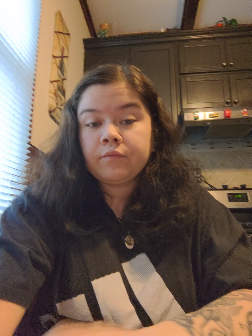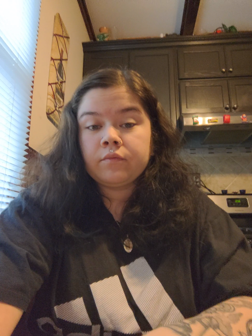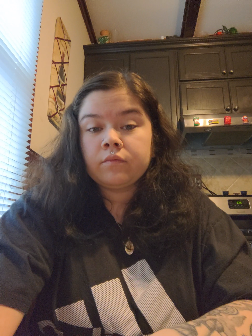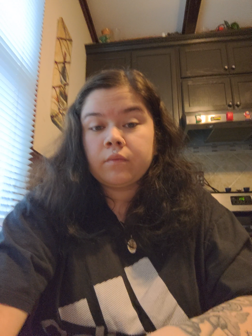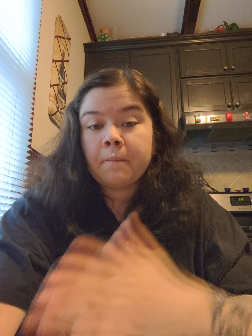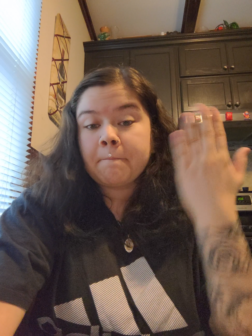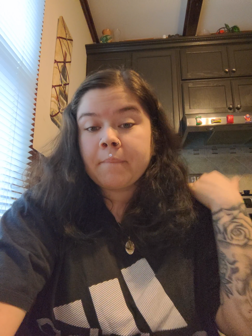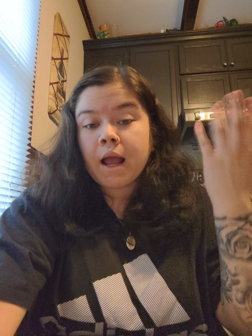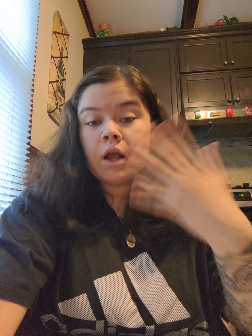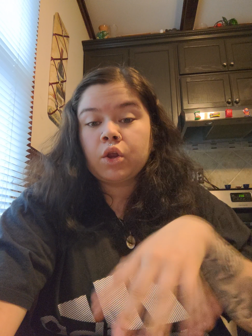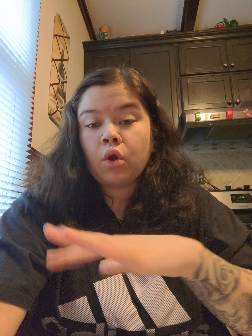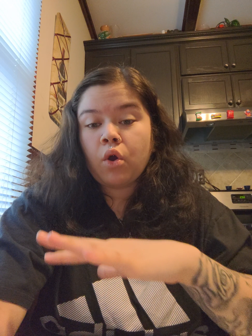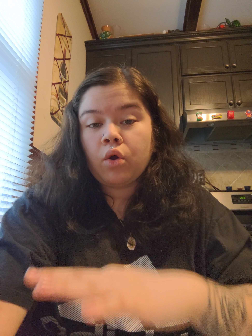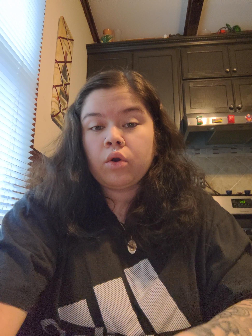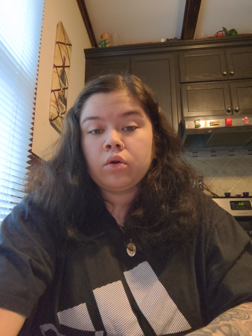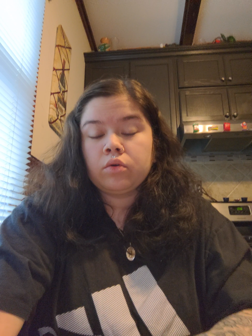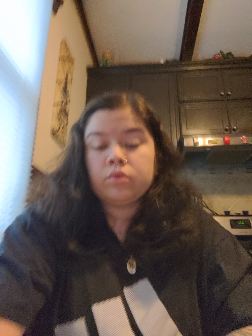backyard